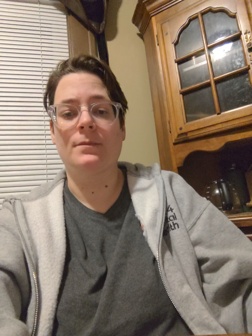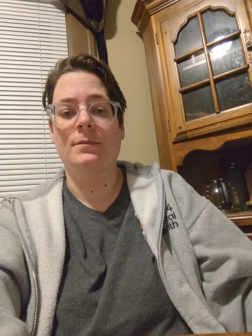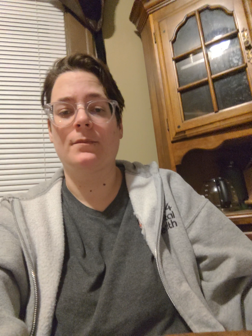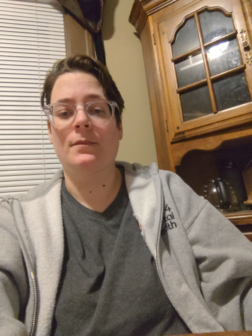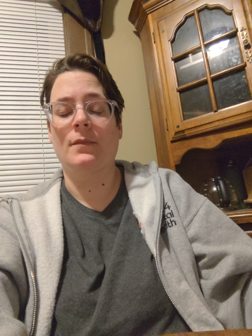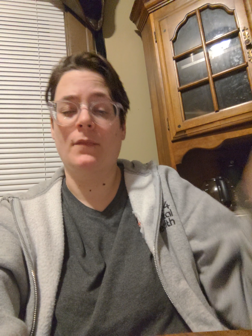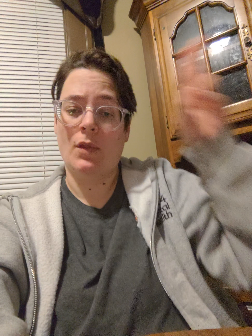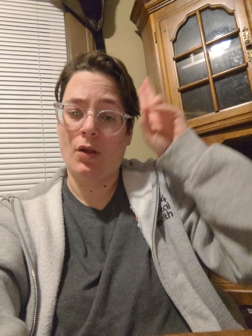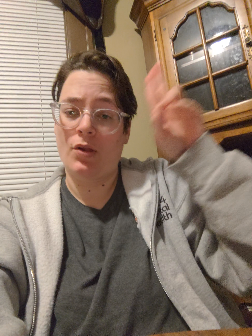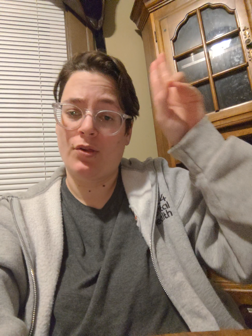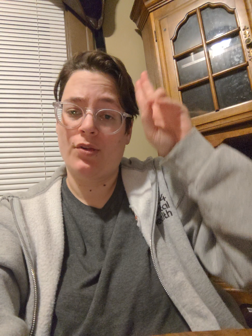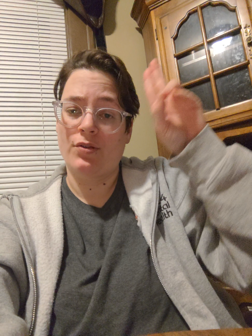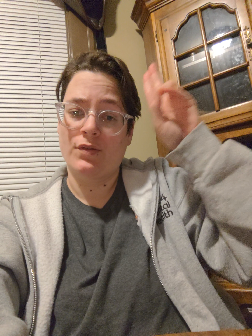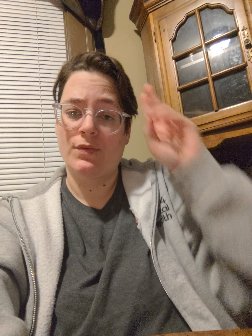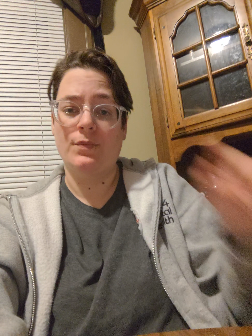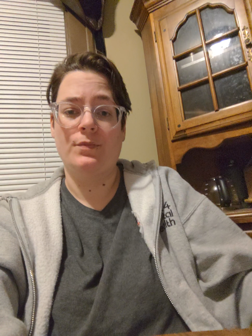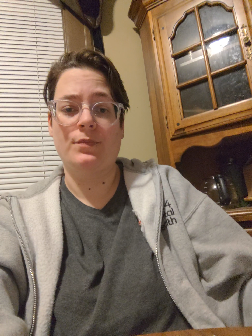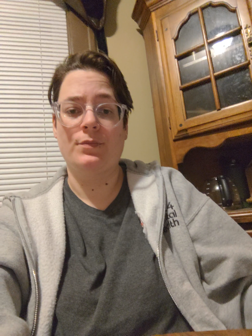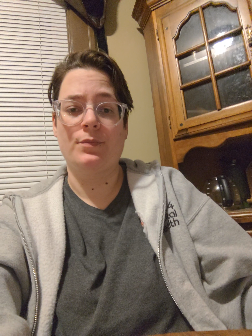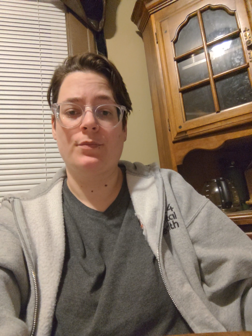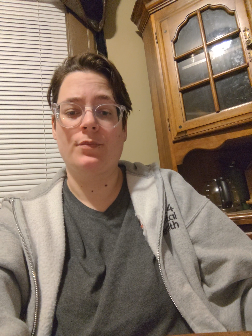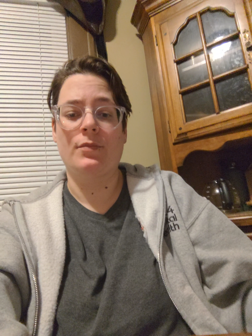uncle